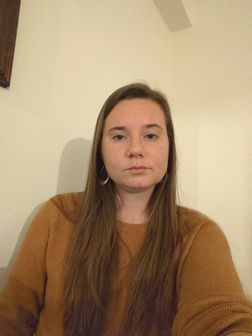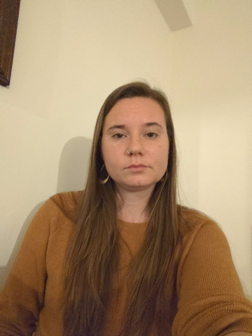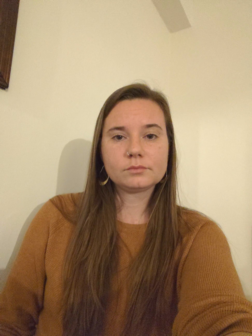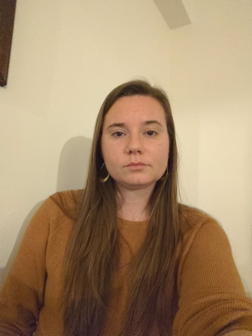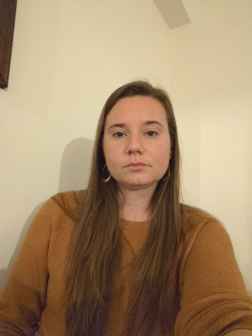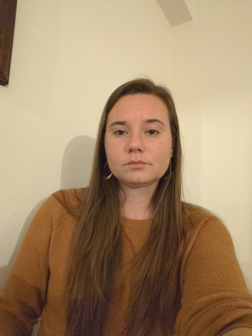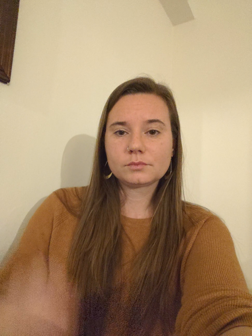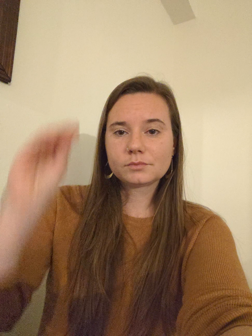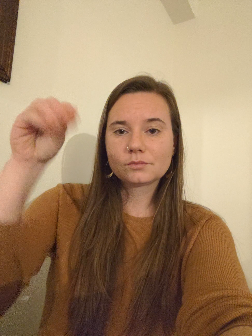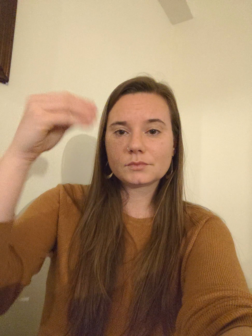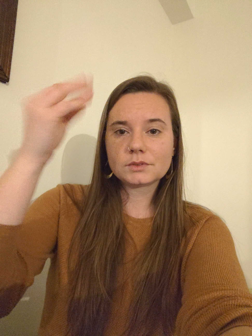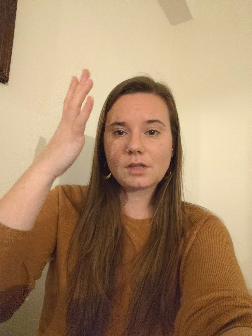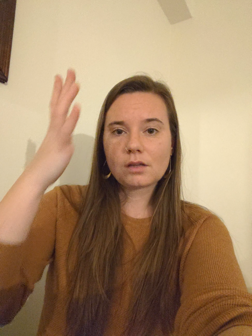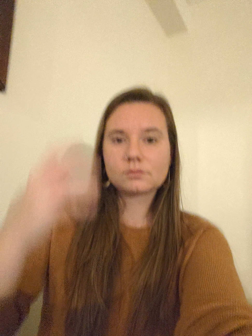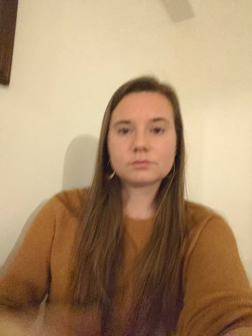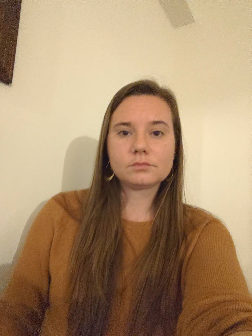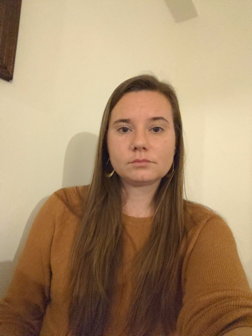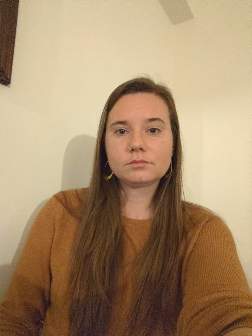sun